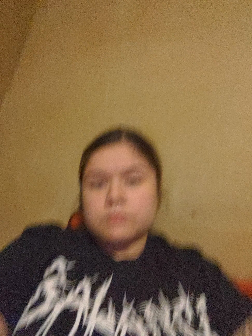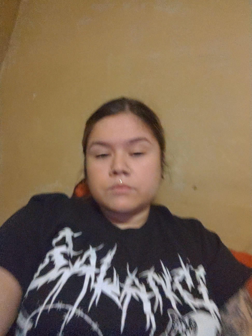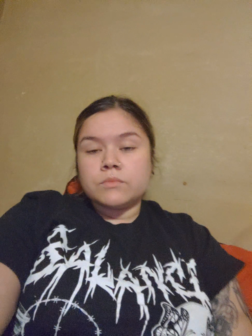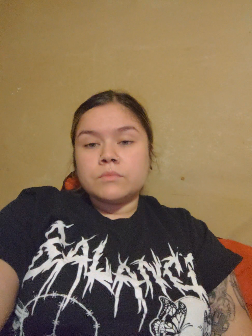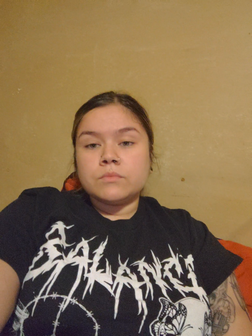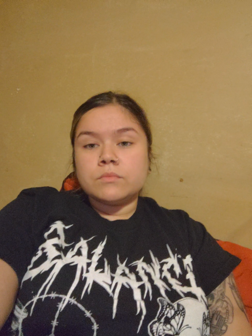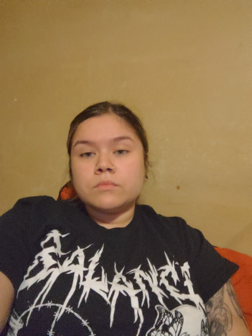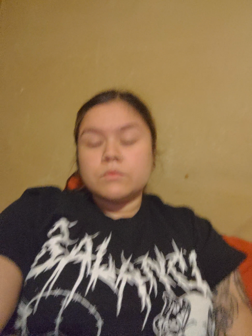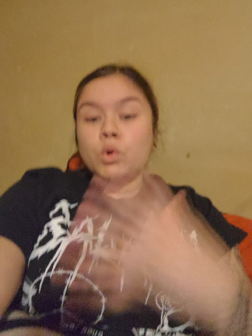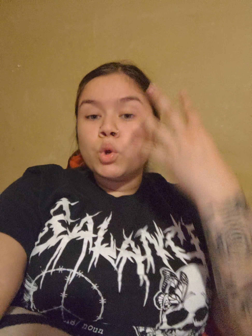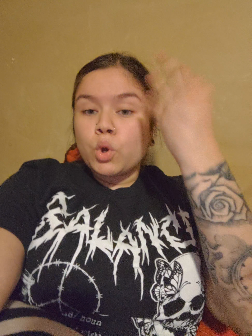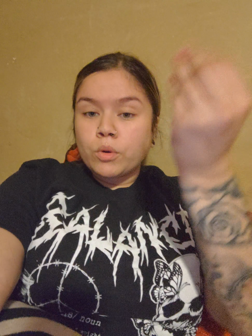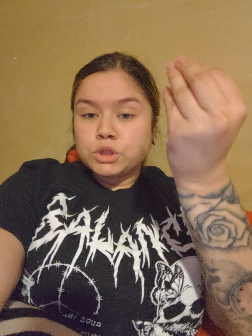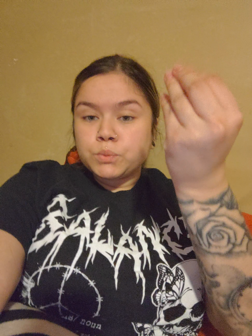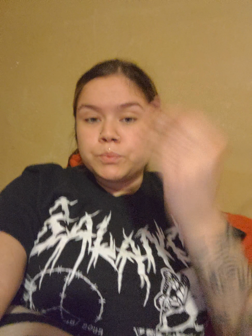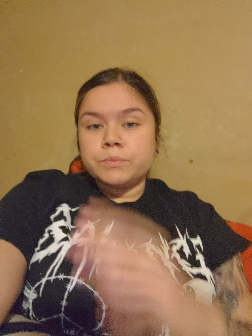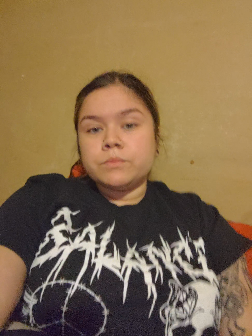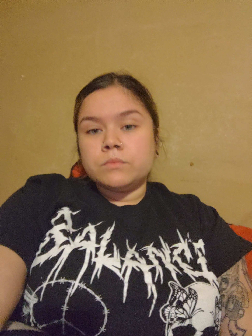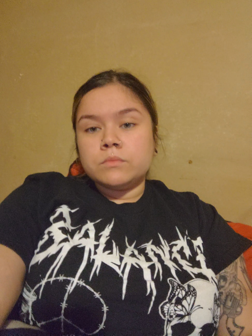going to